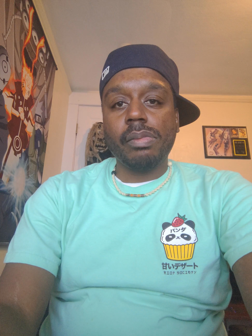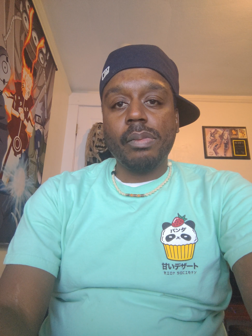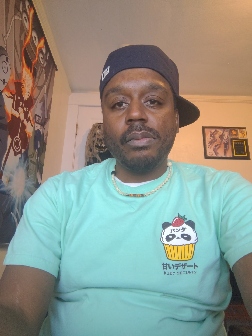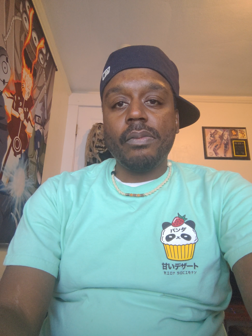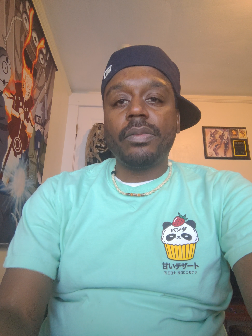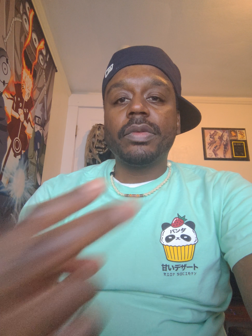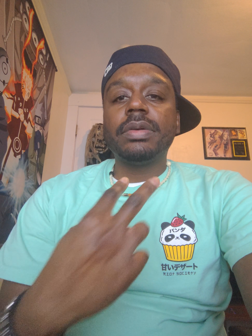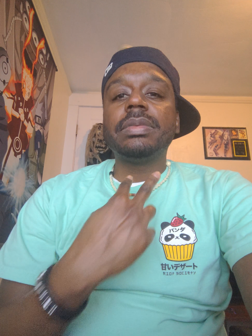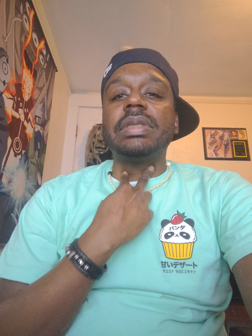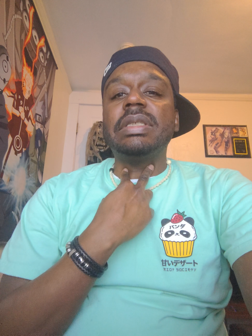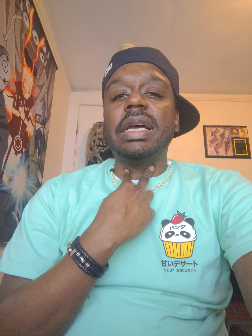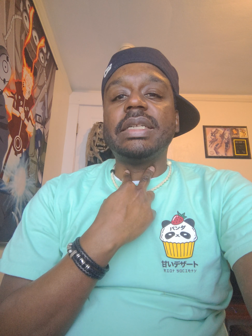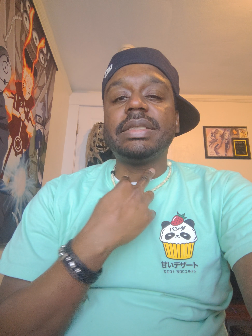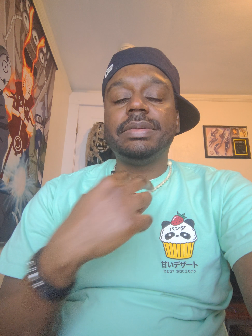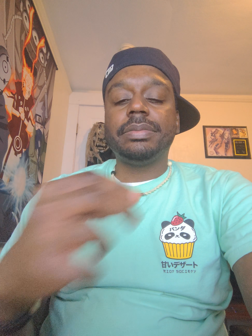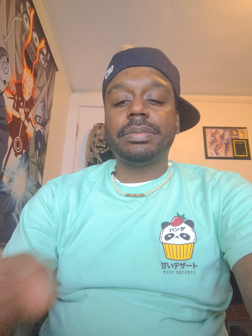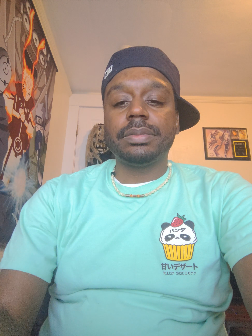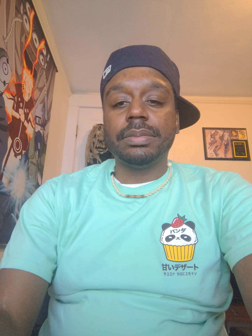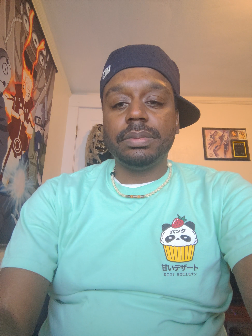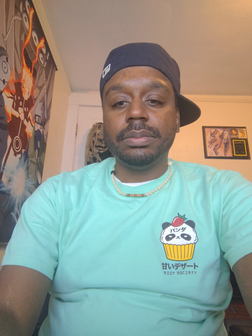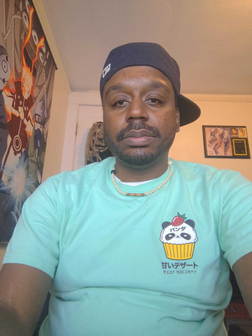stuck